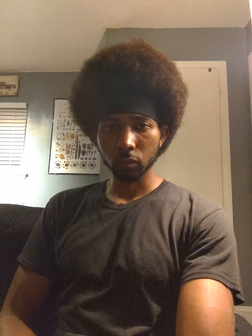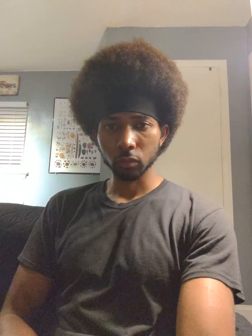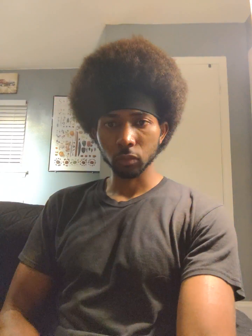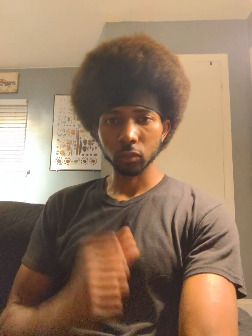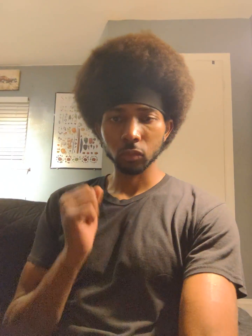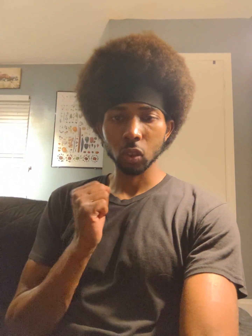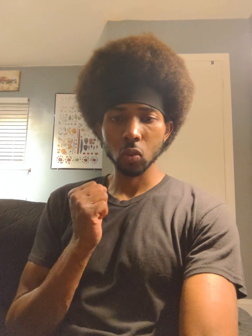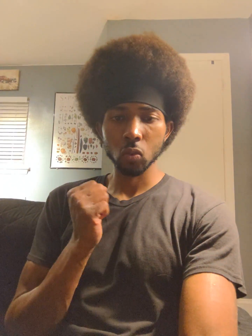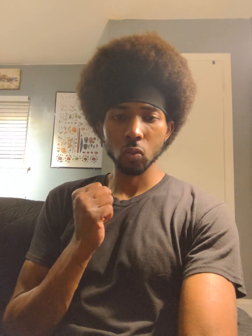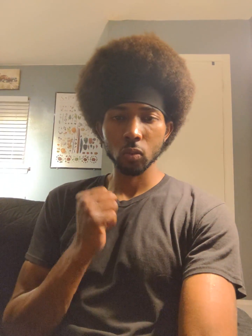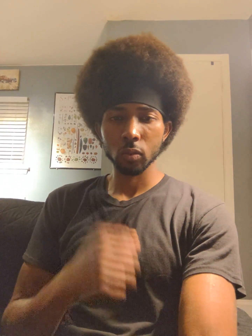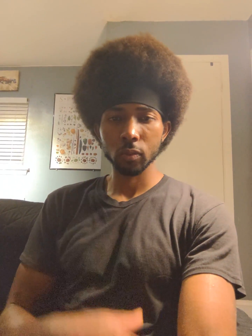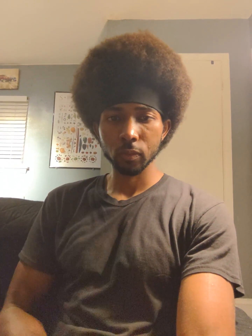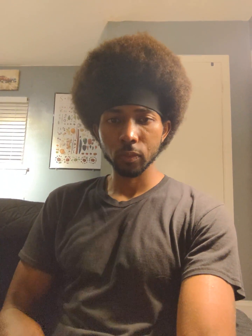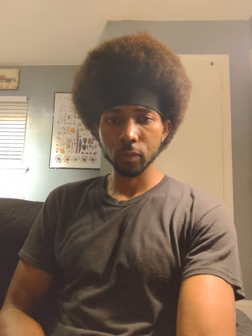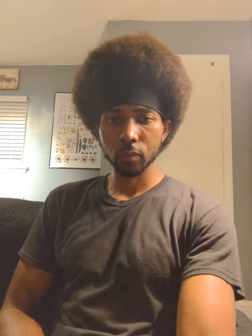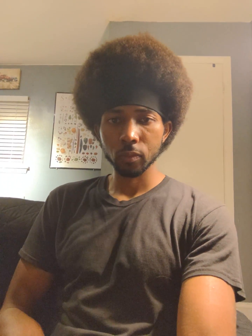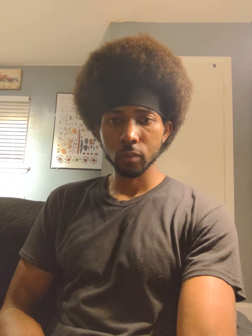cold